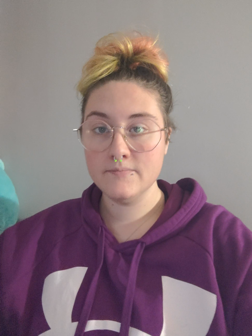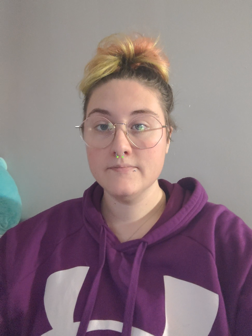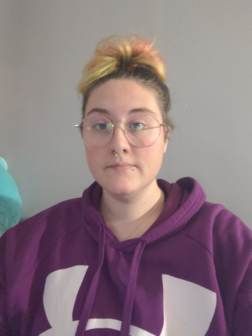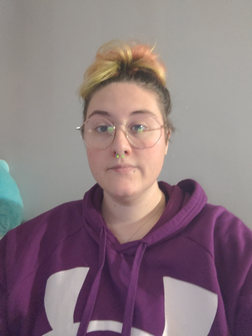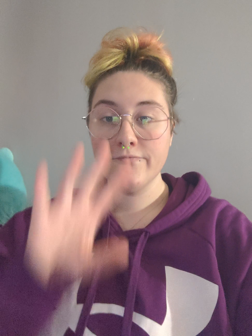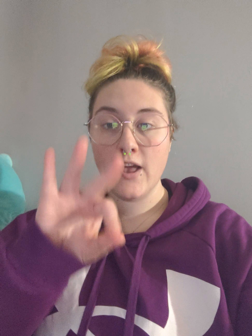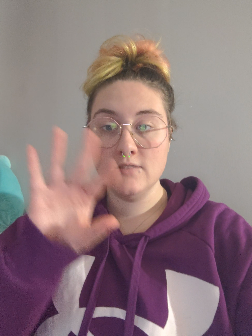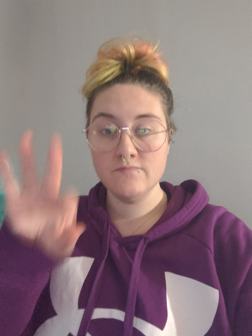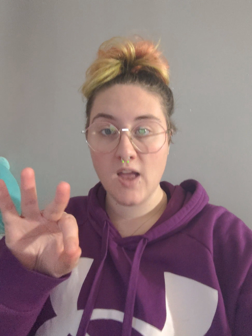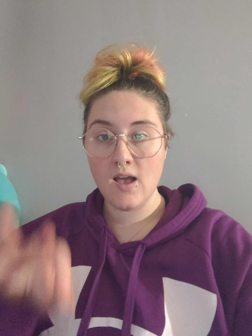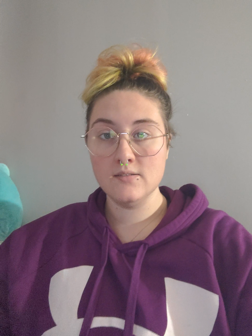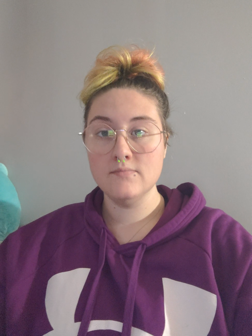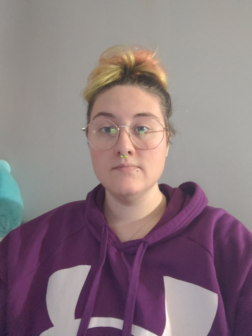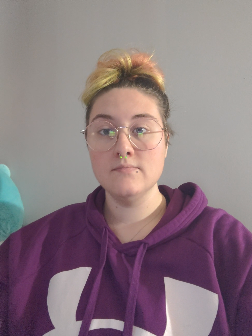french fries